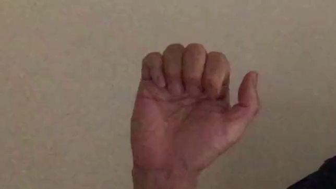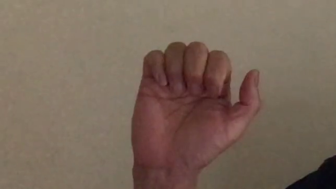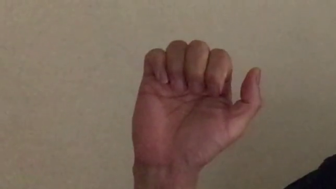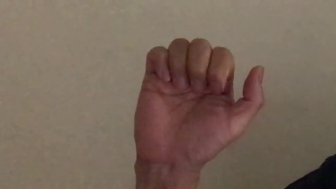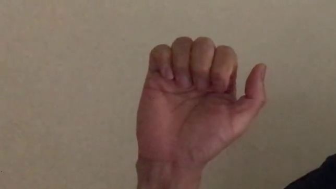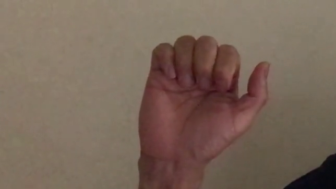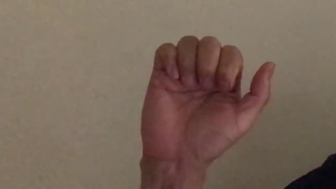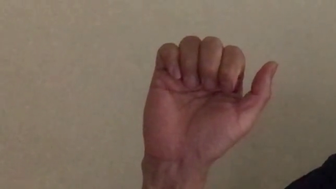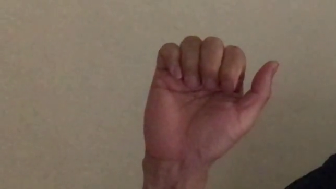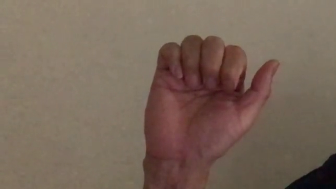स